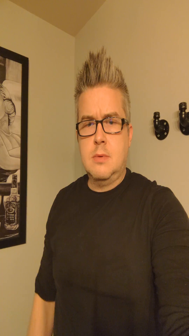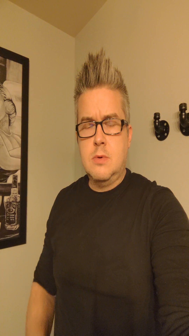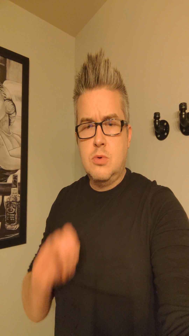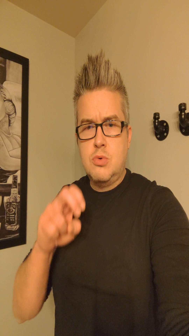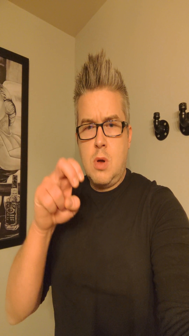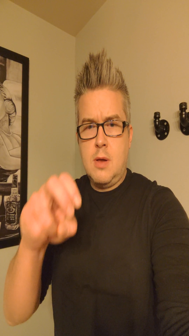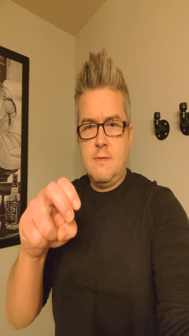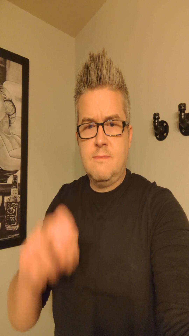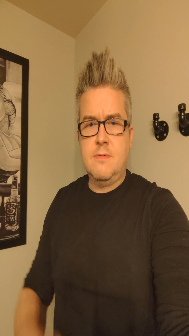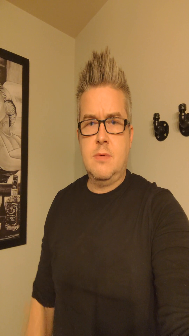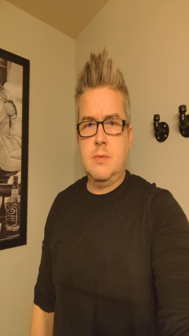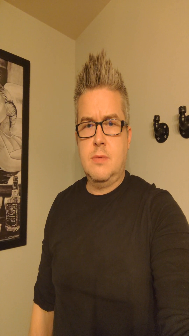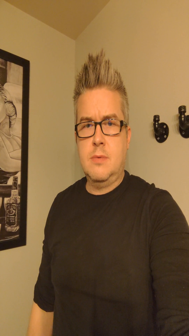ride